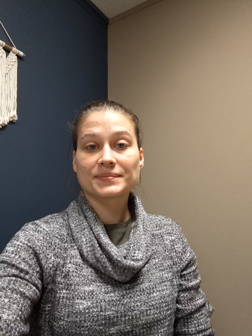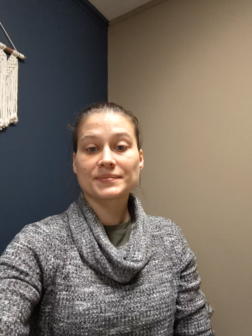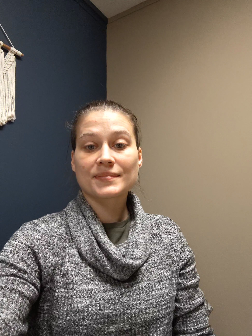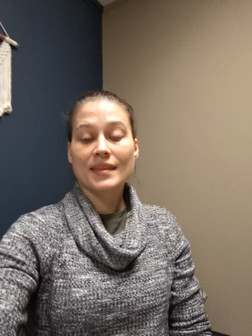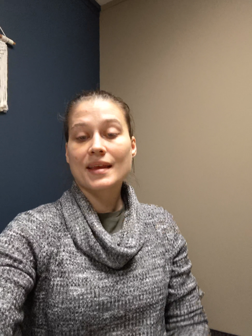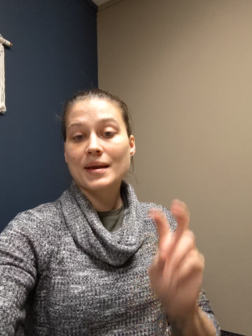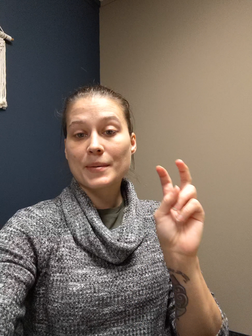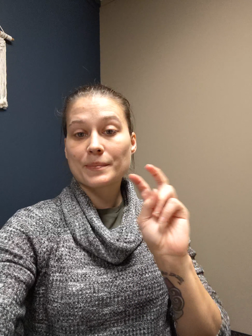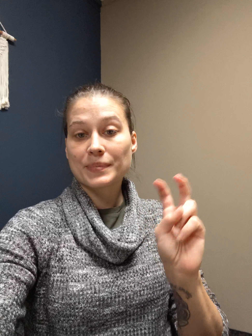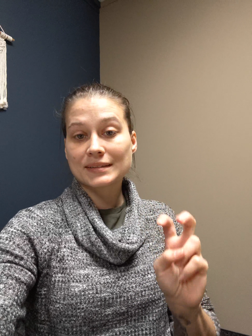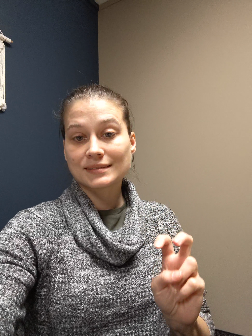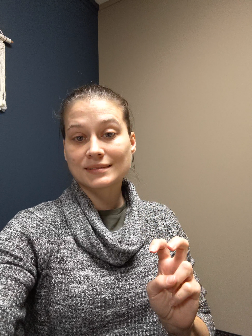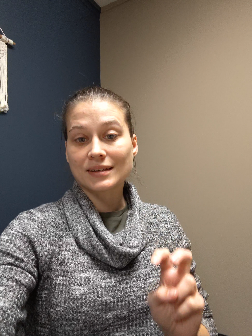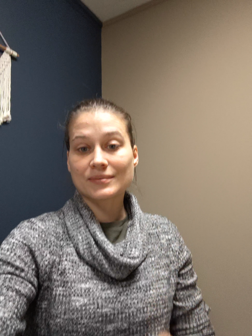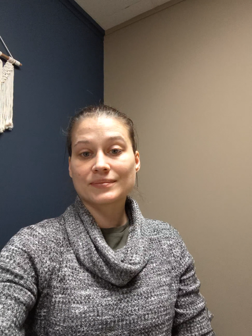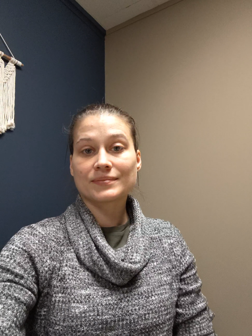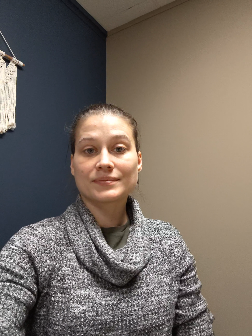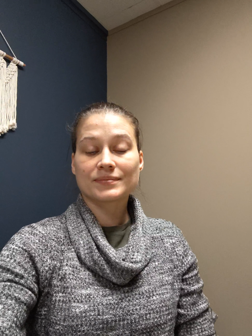pizza